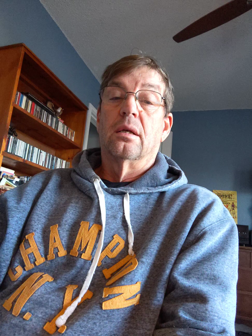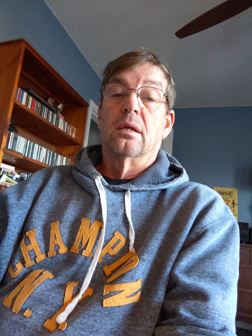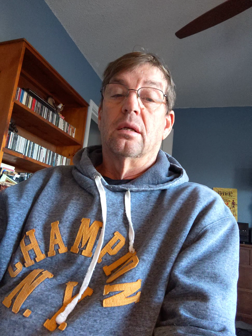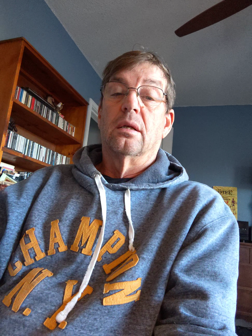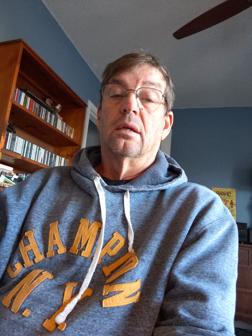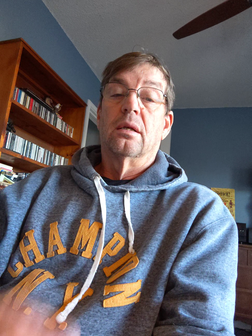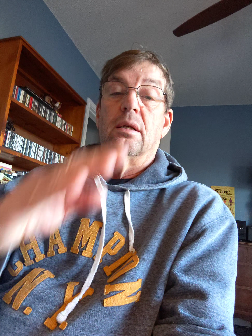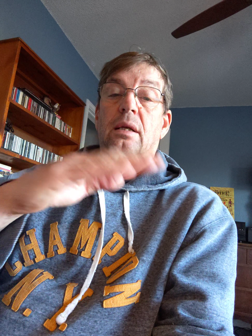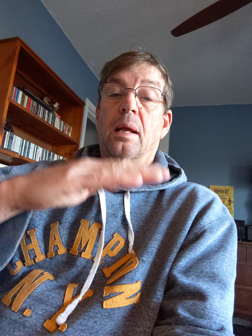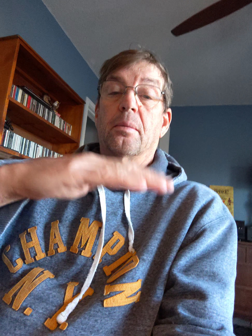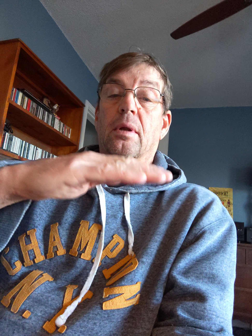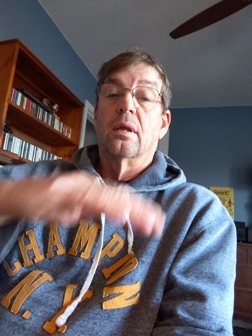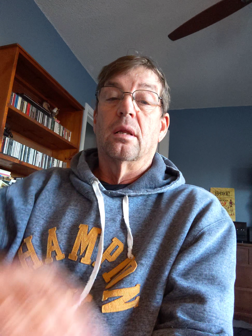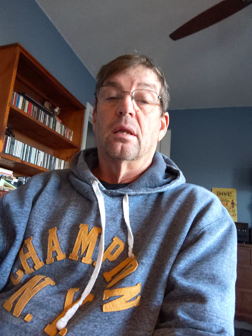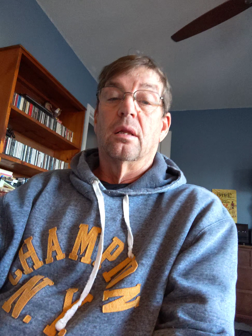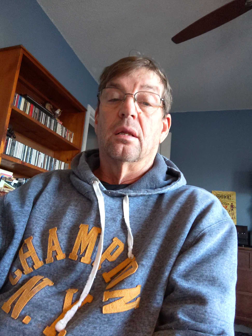table